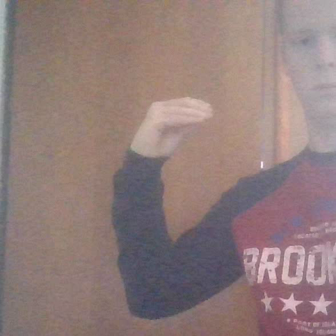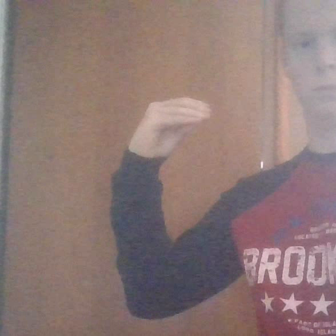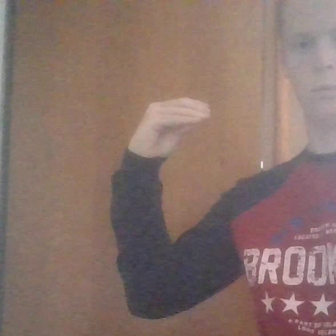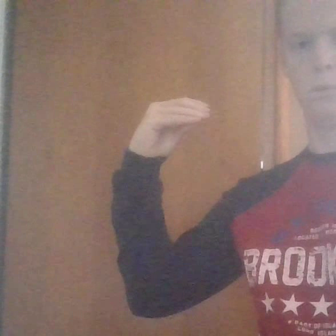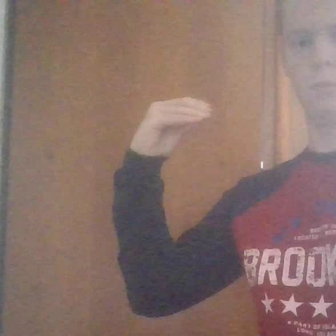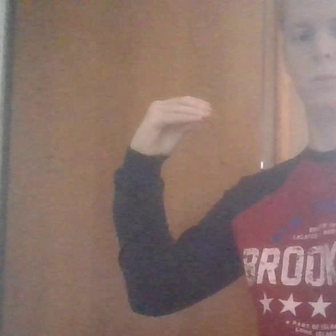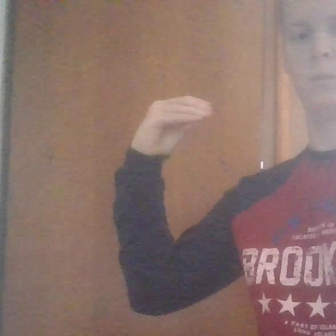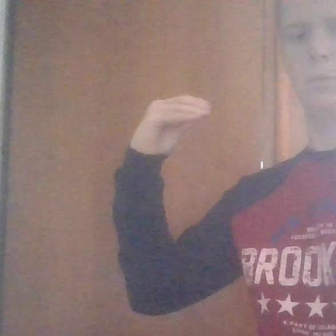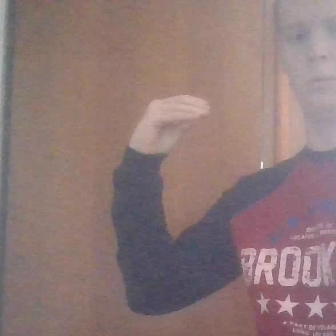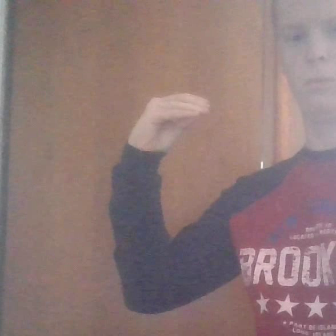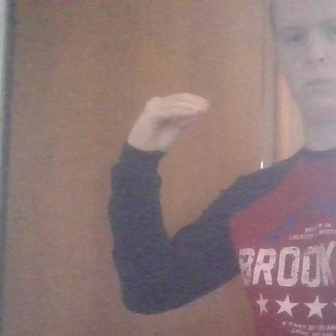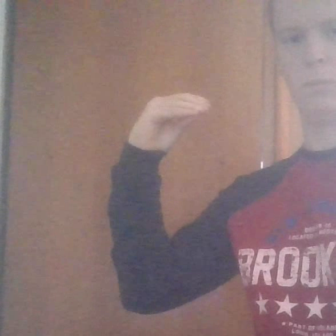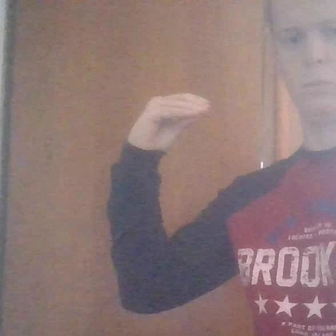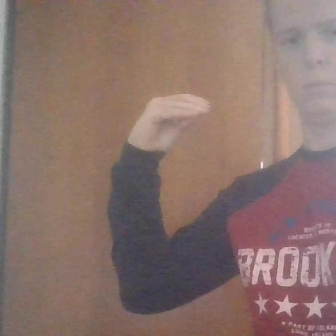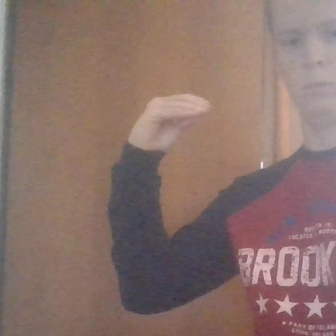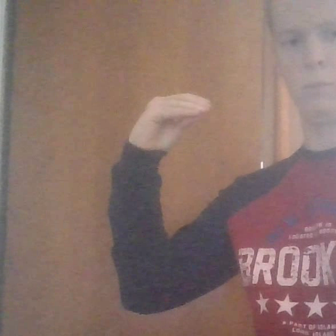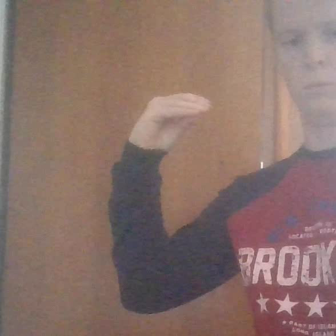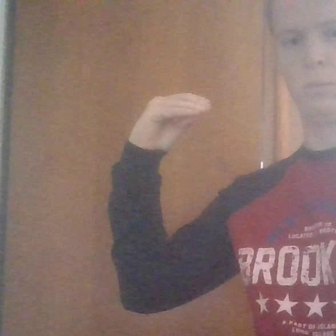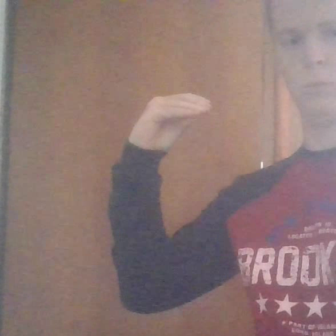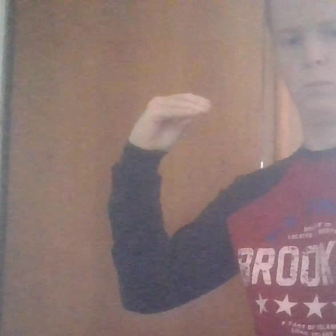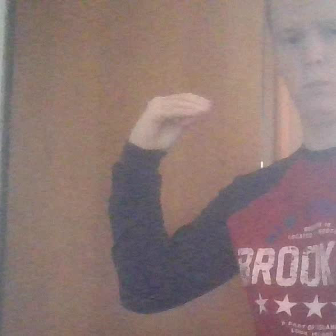Ж